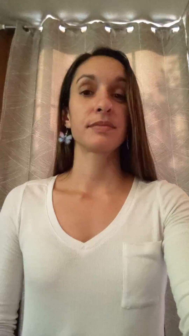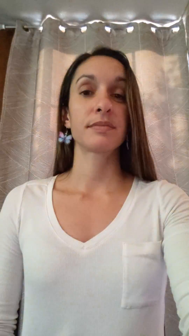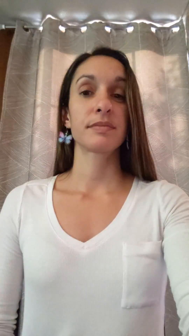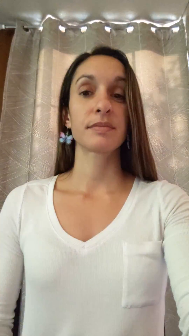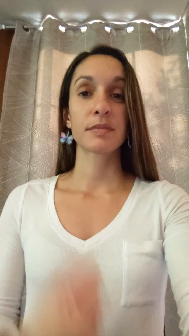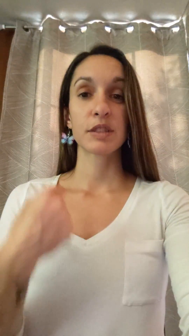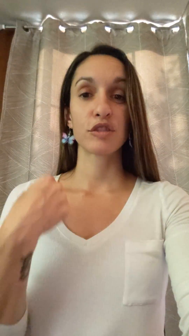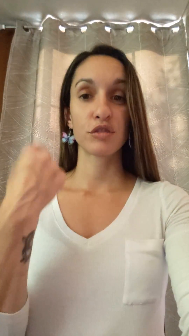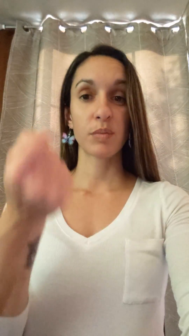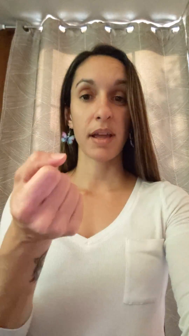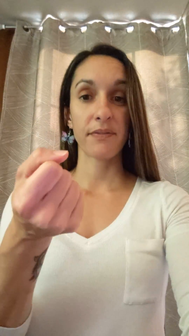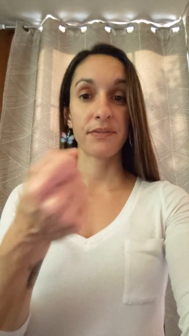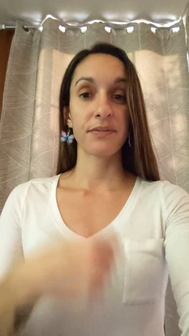drive